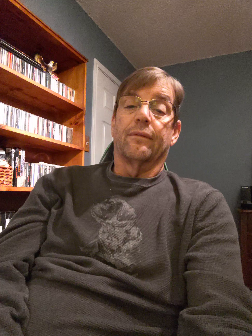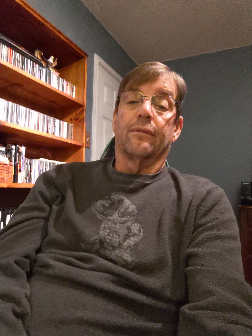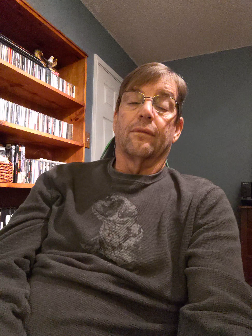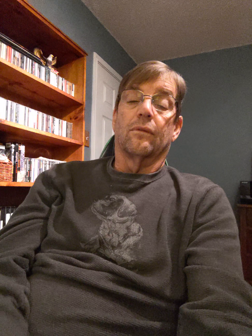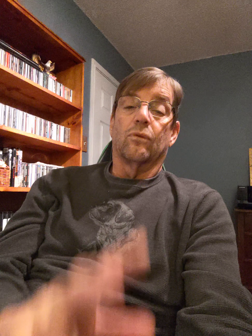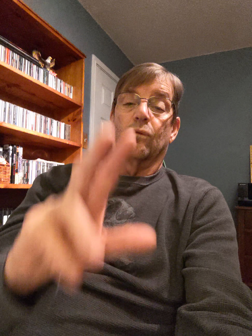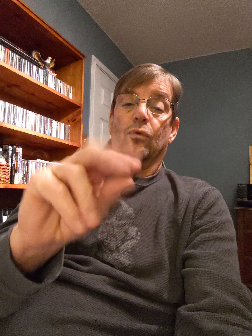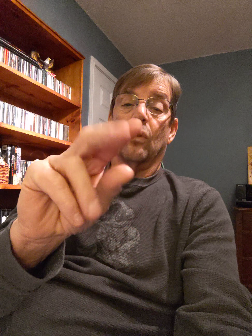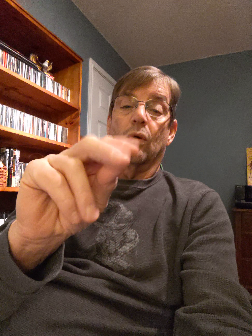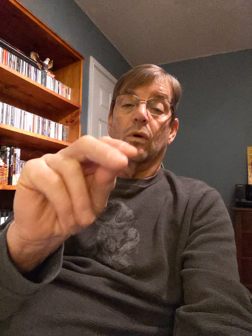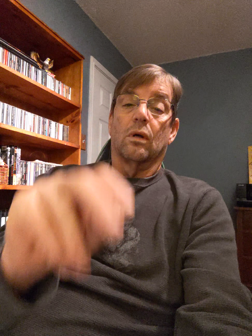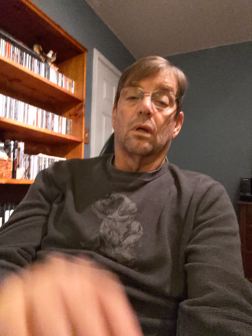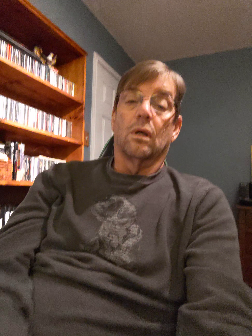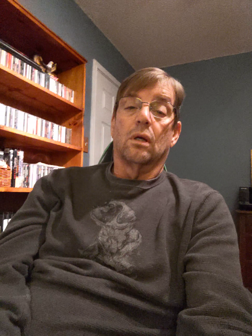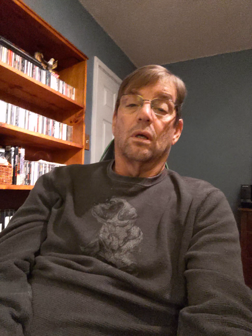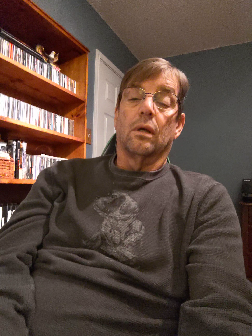no